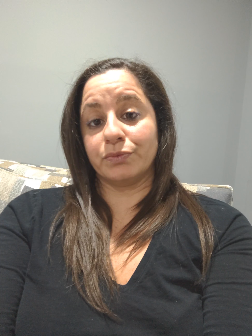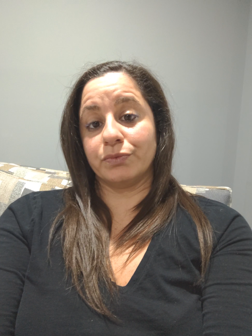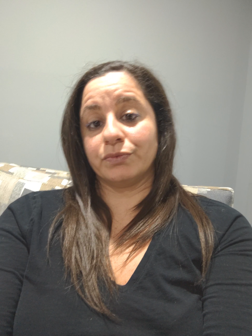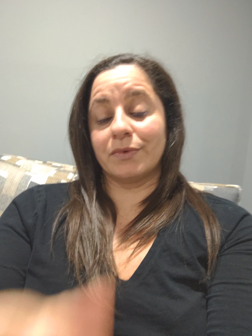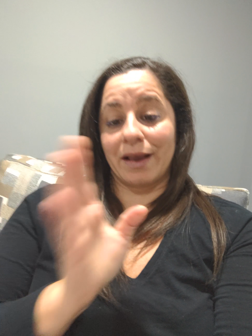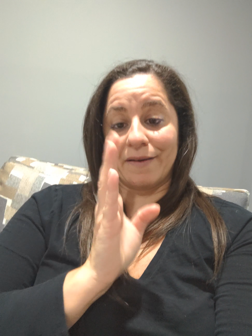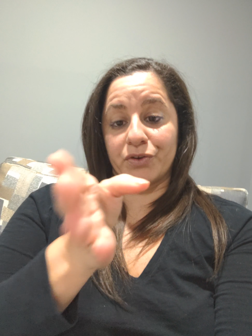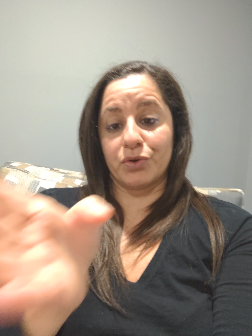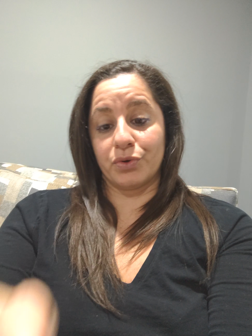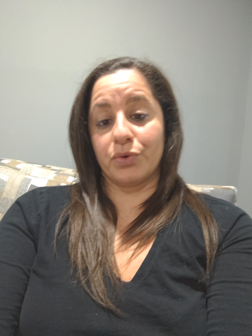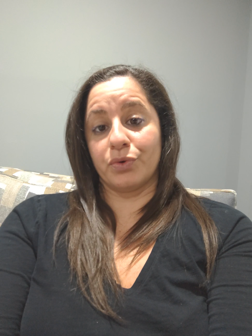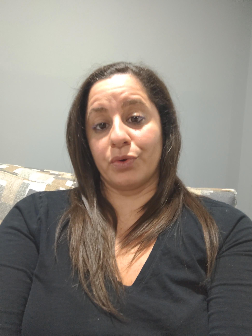after